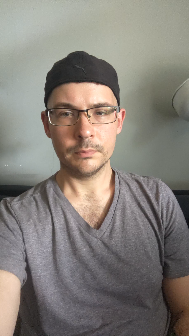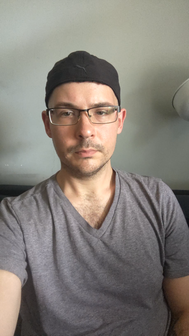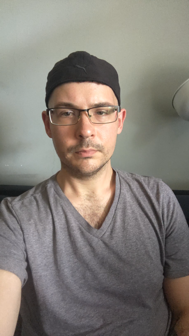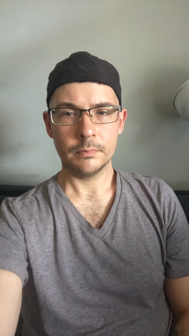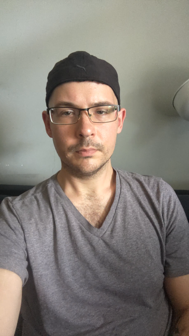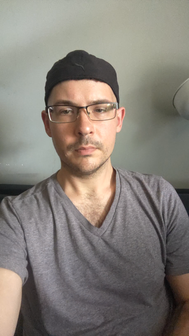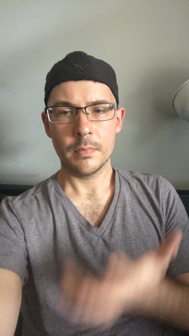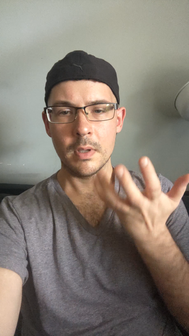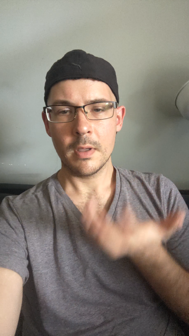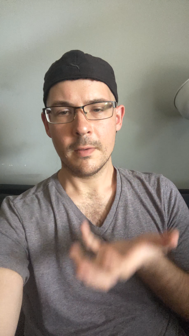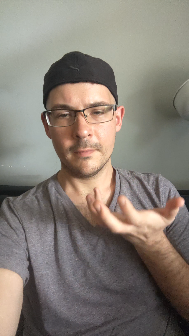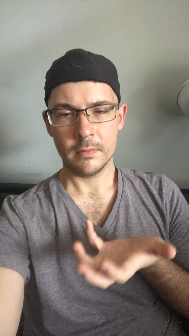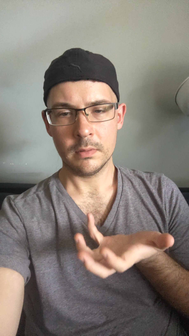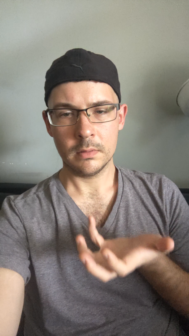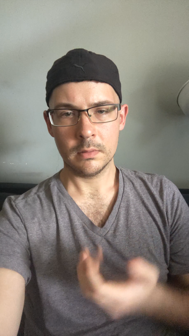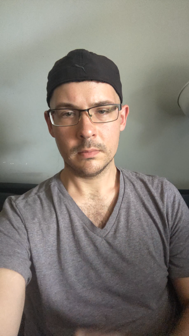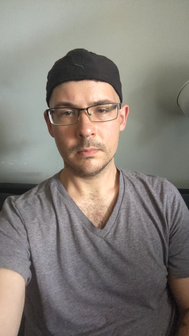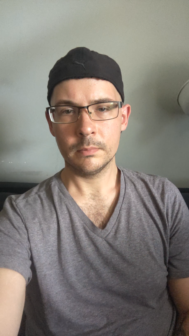heavy